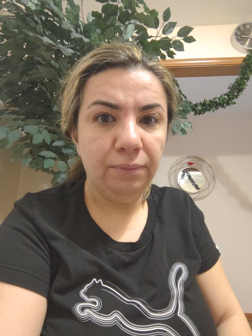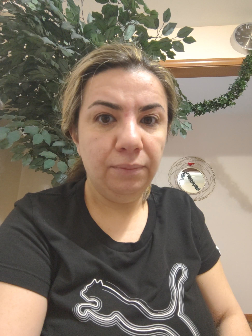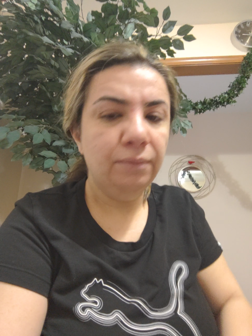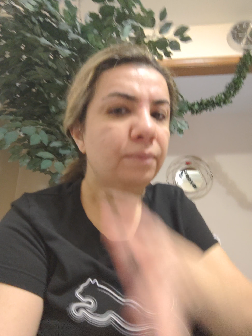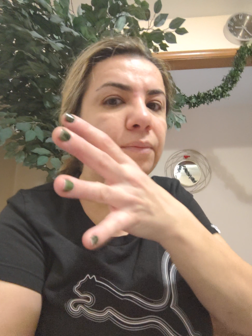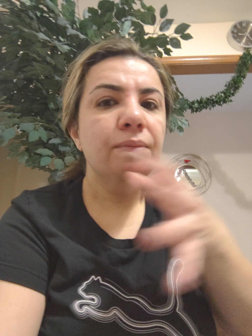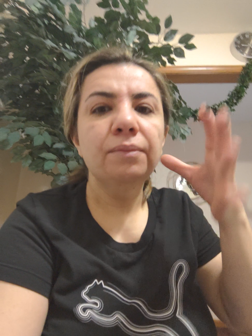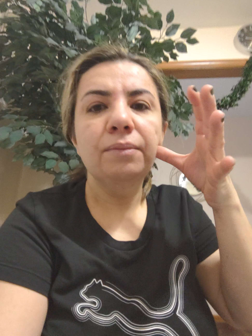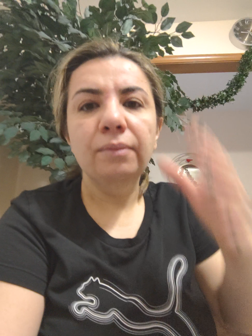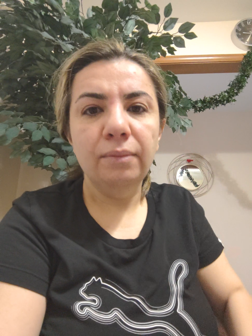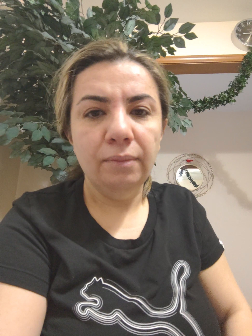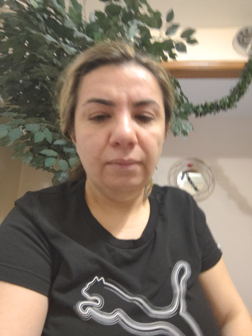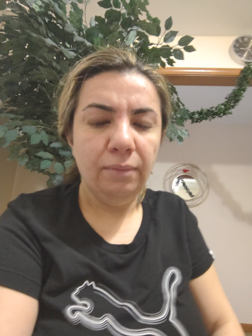farm